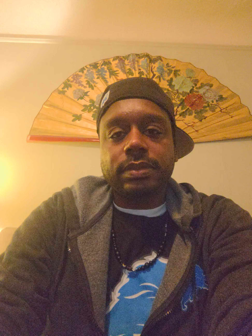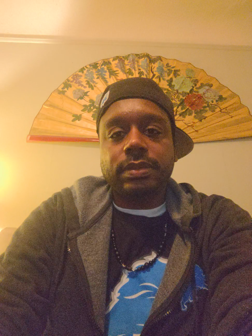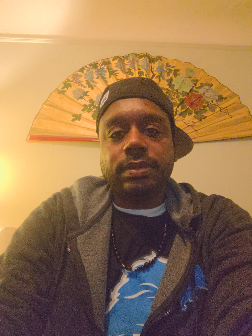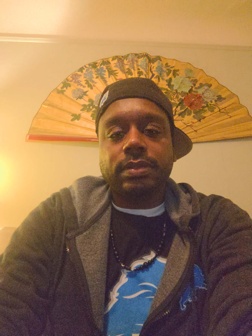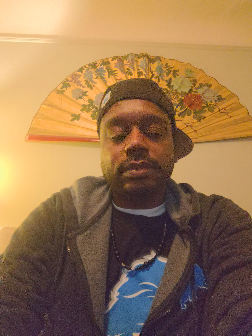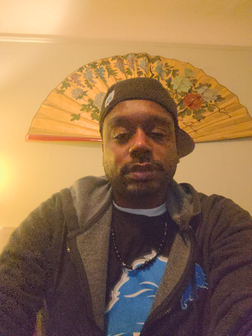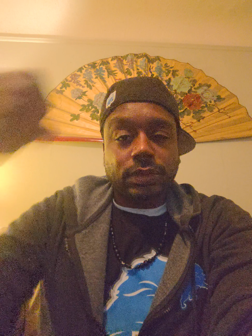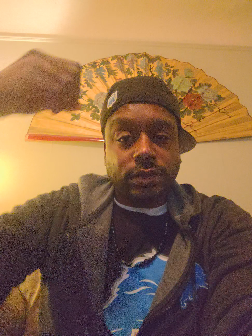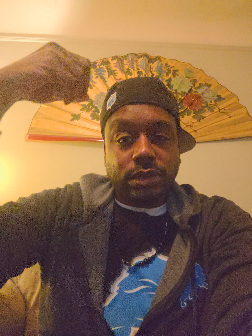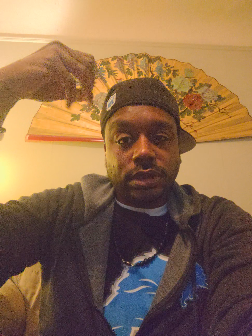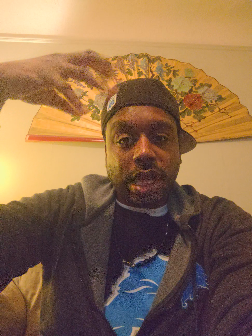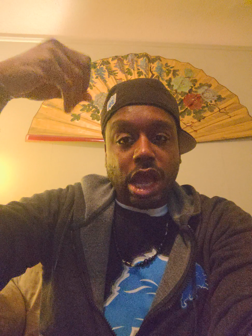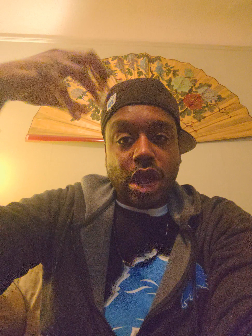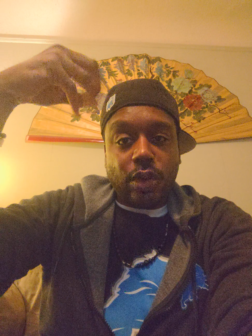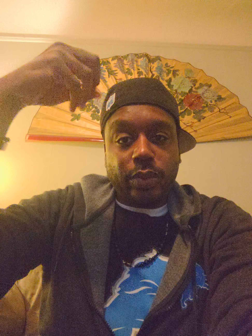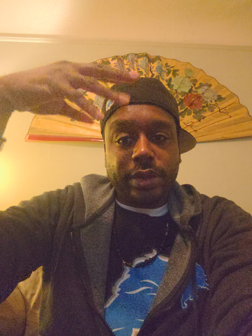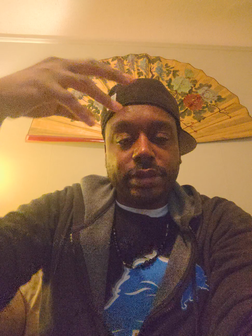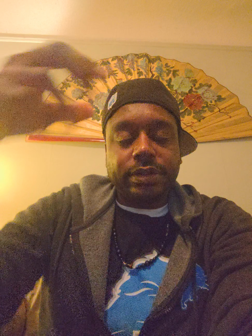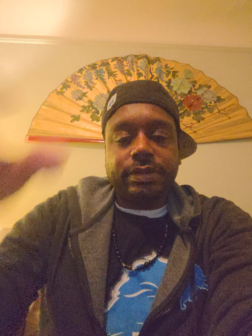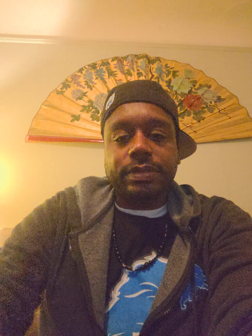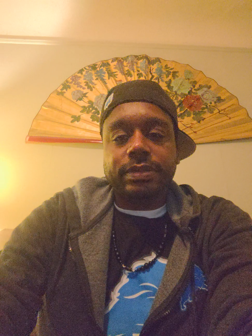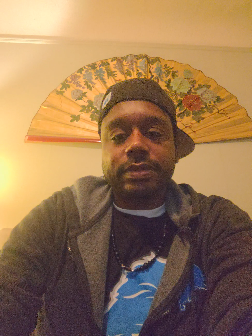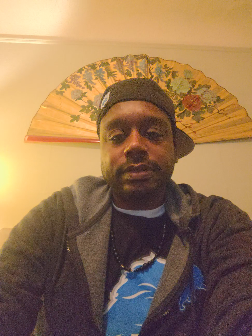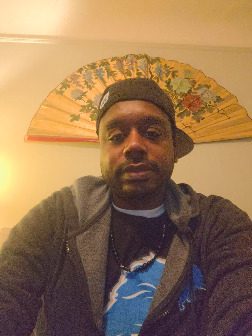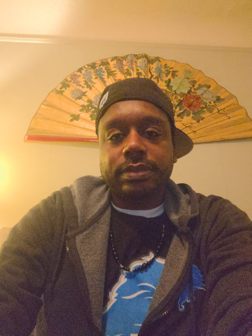shower